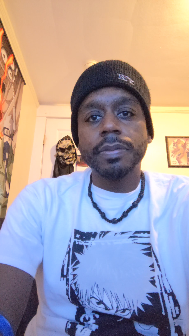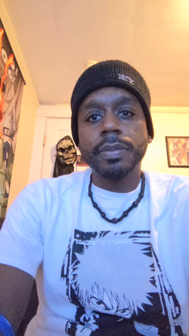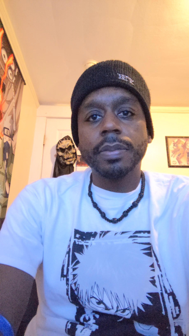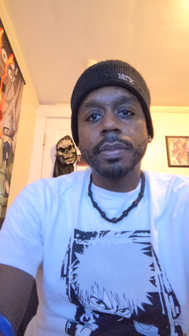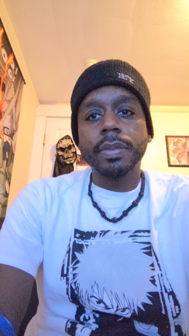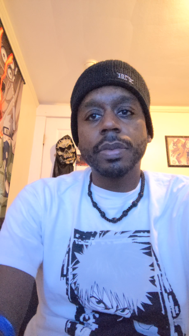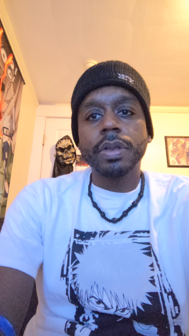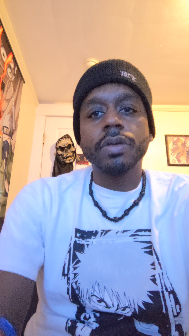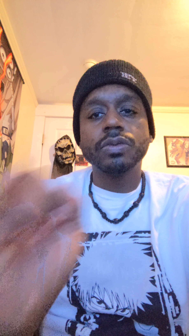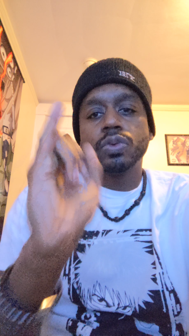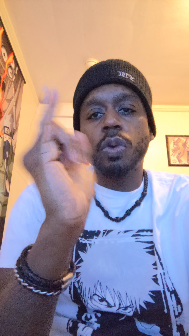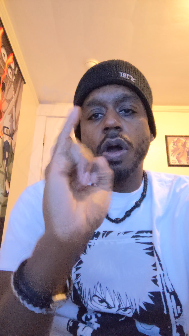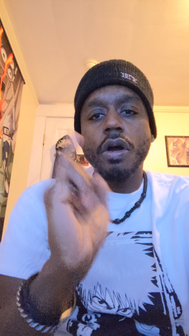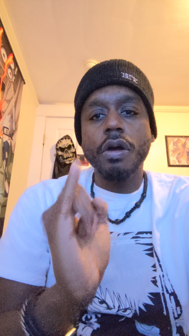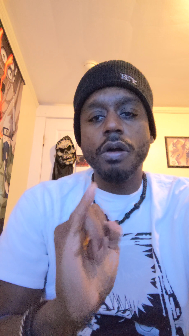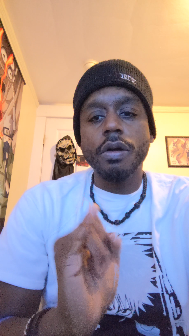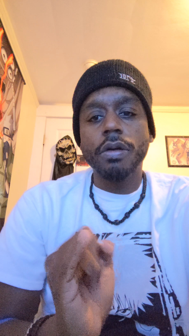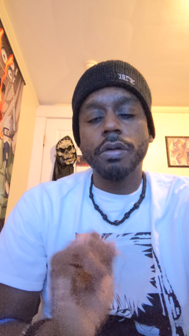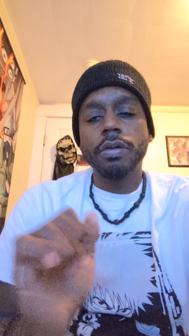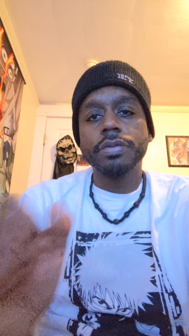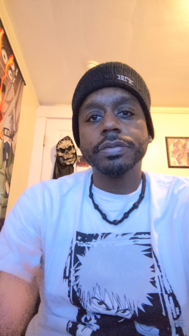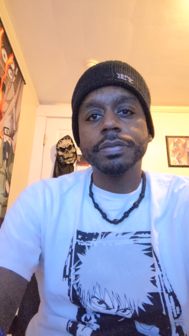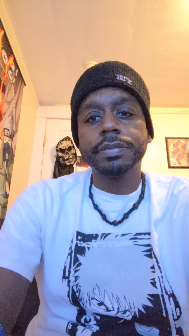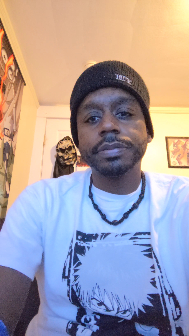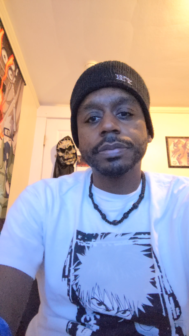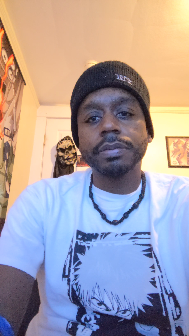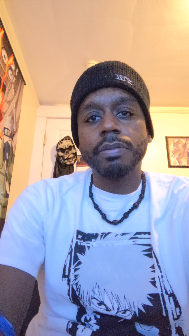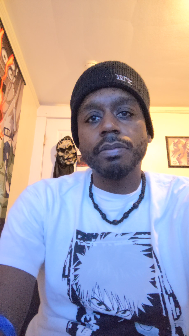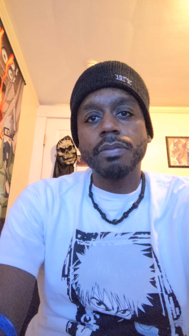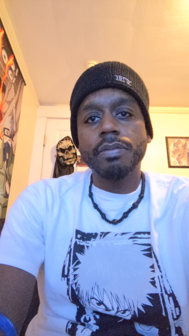draw